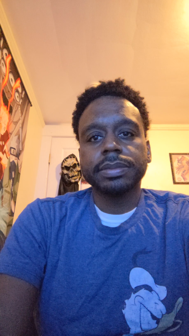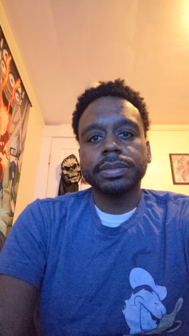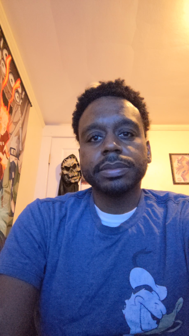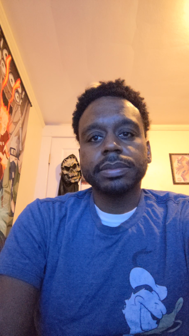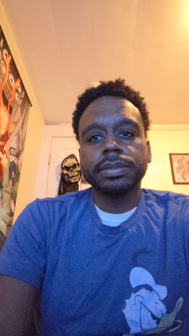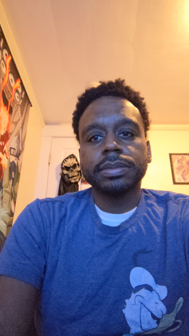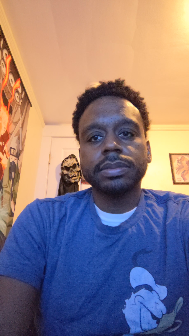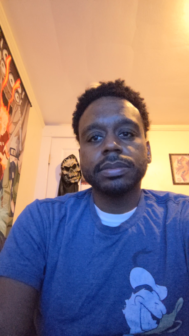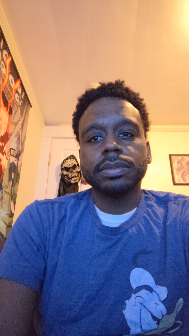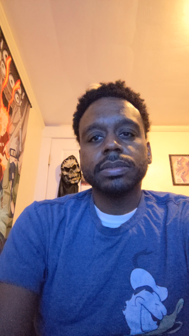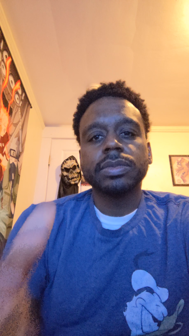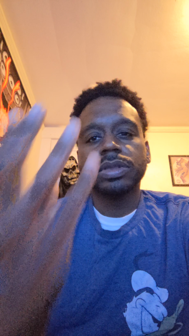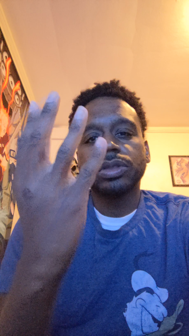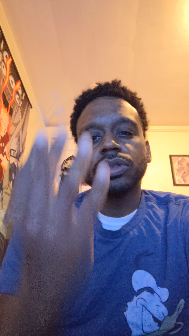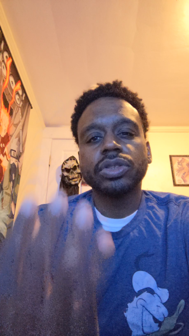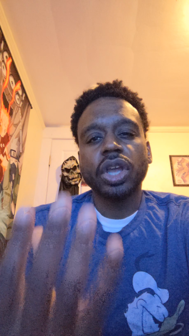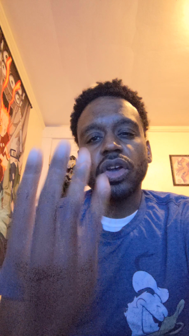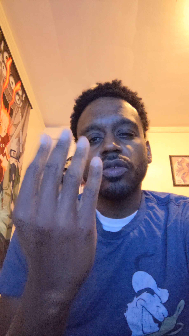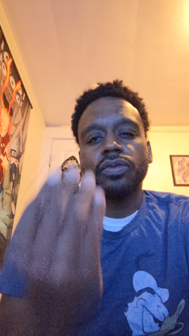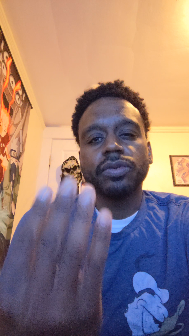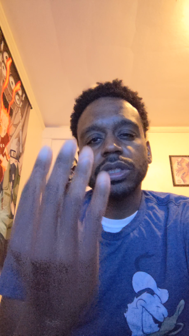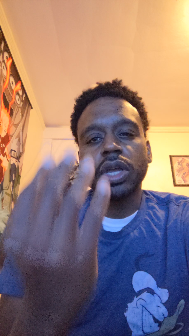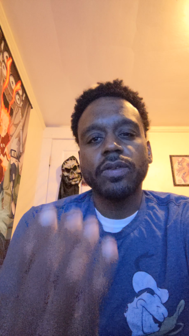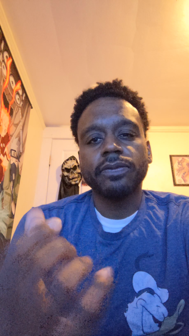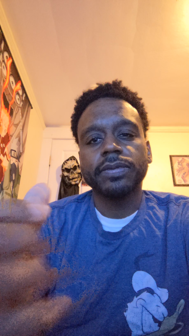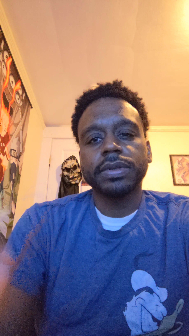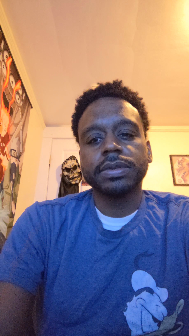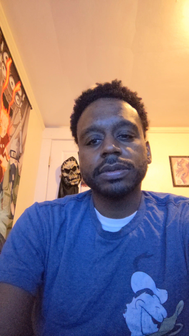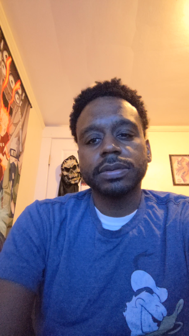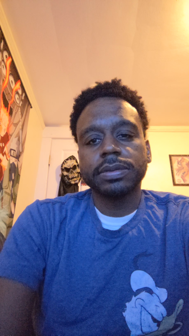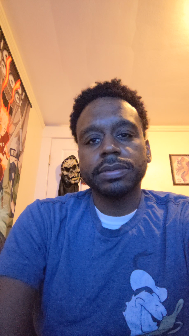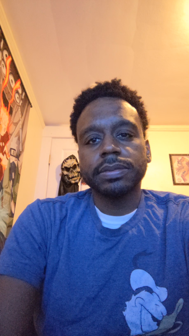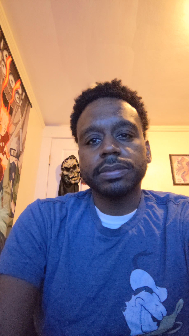gentle